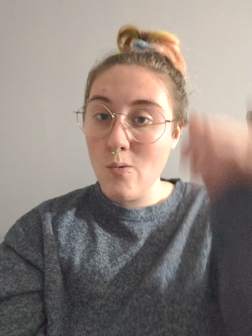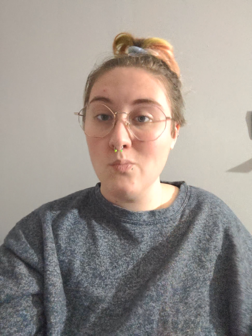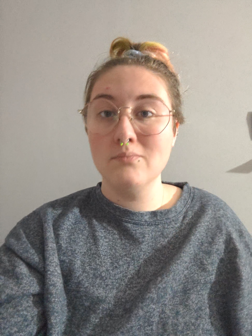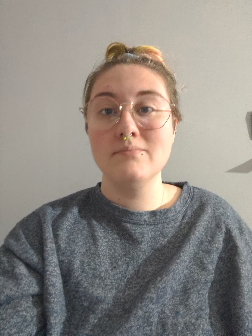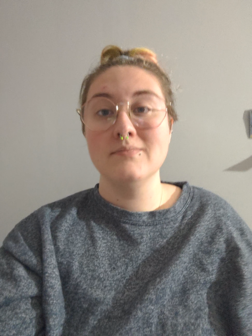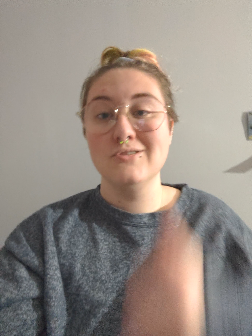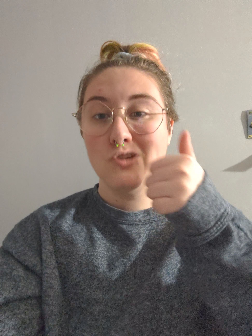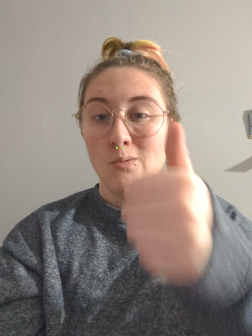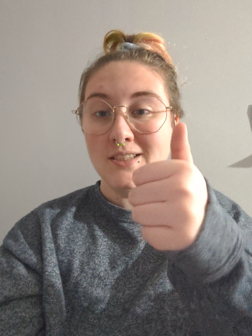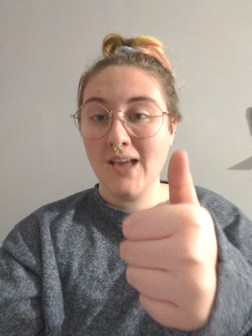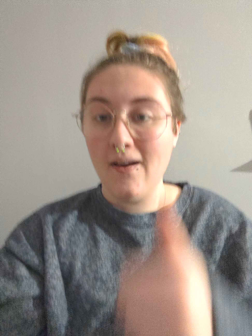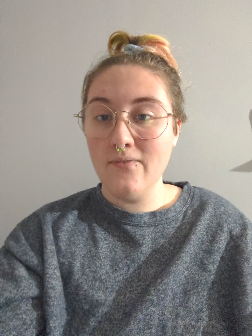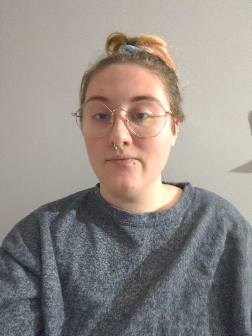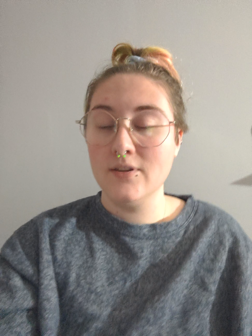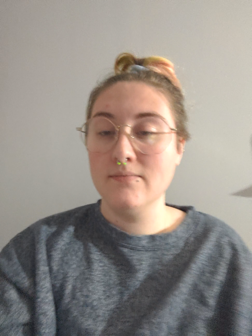yourself